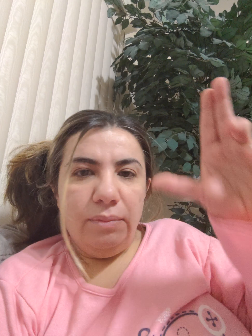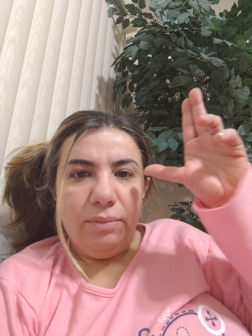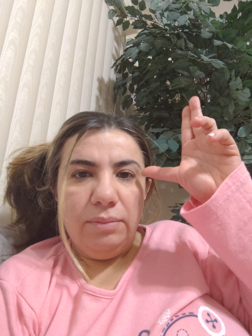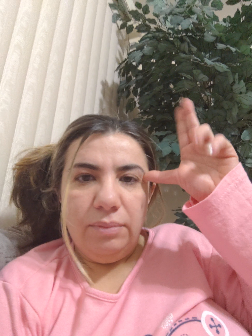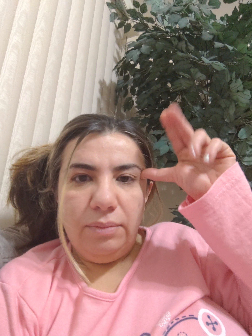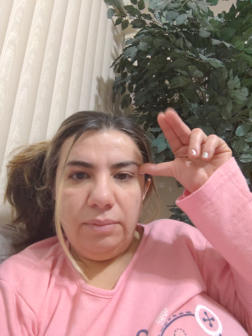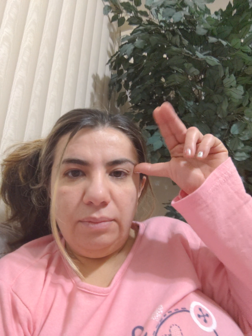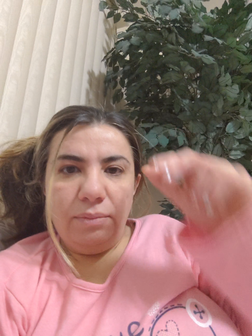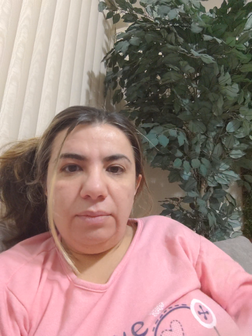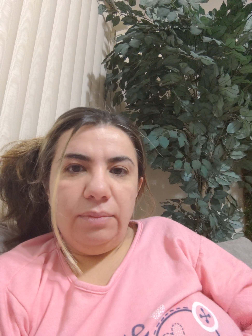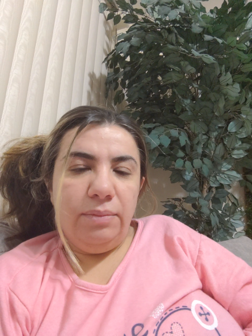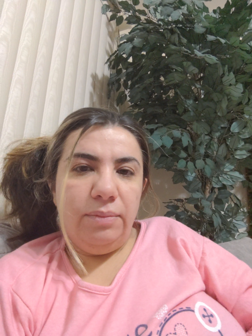horse